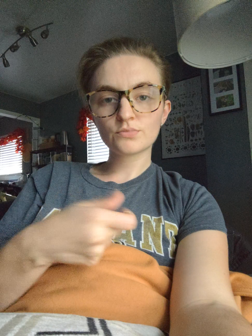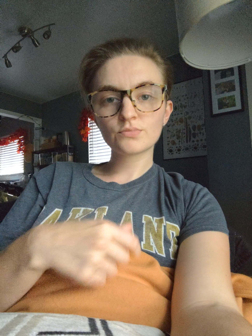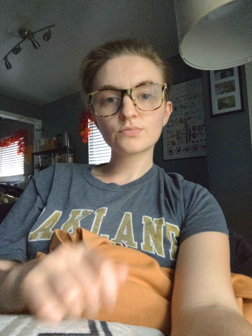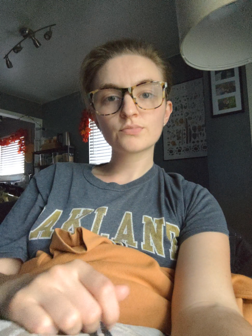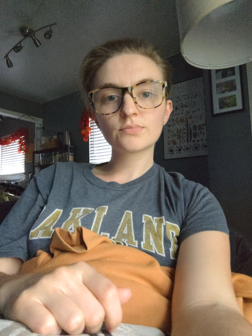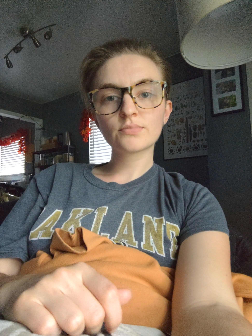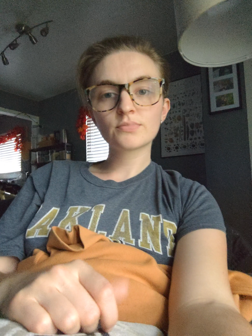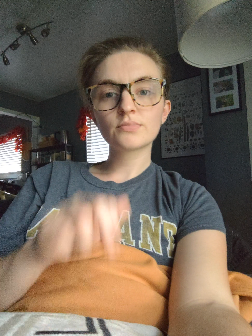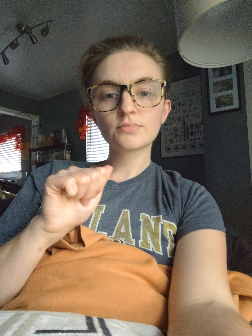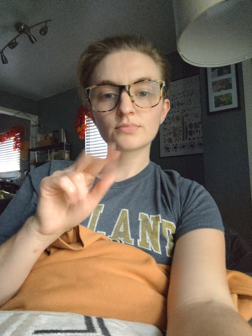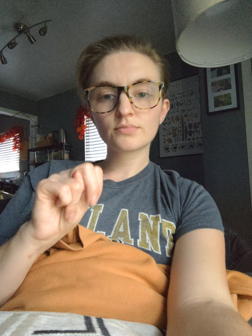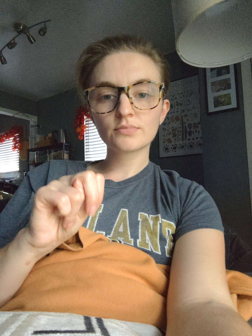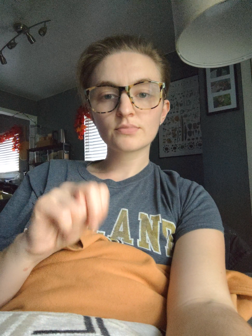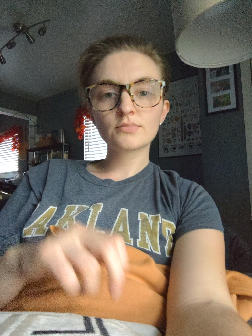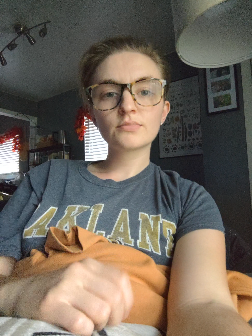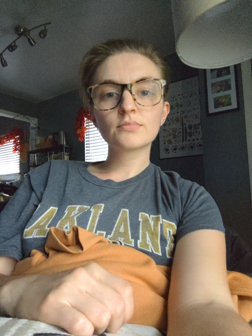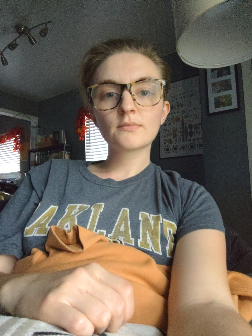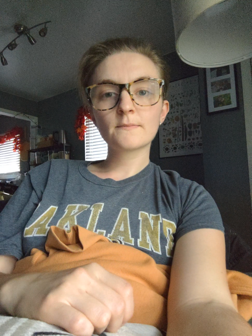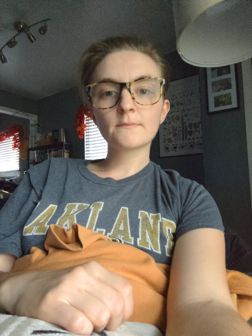an